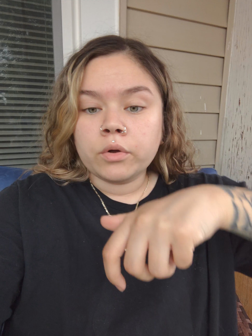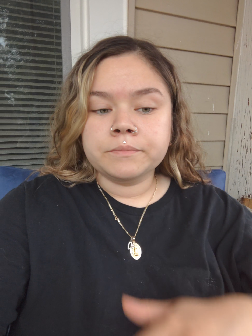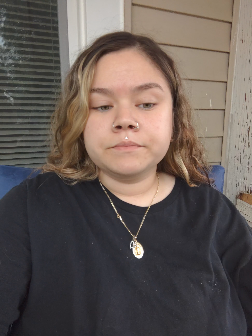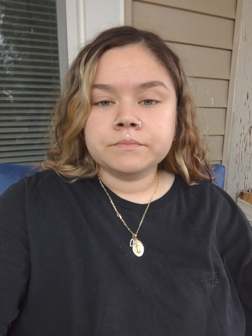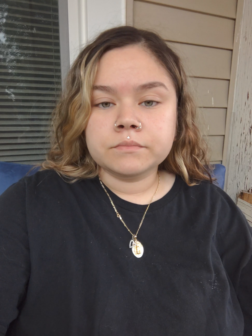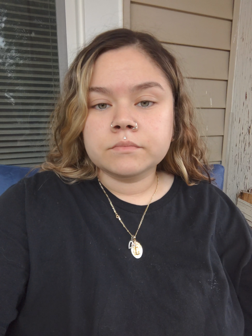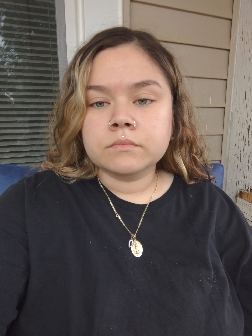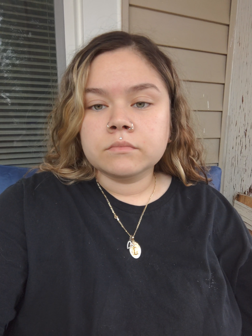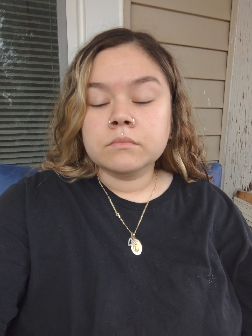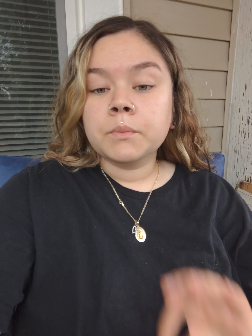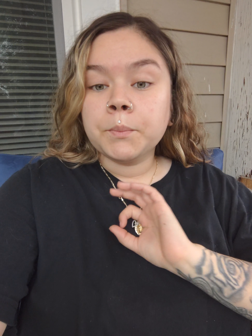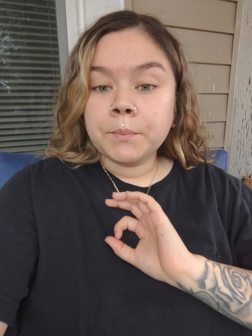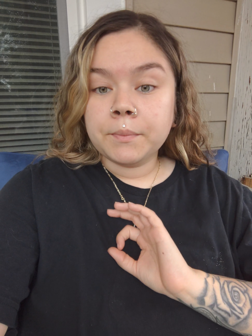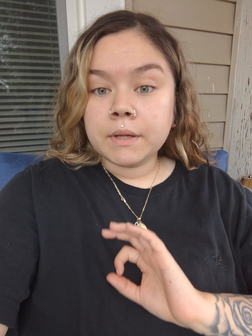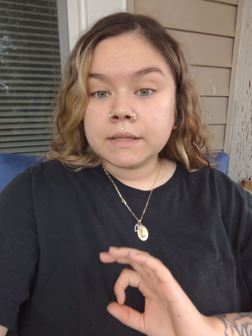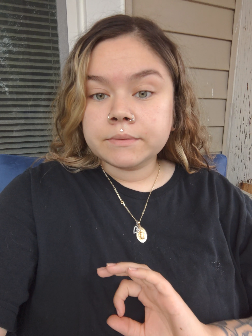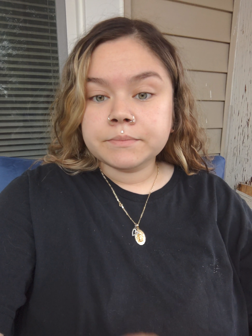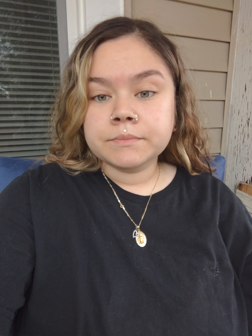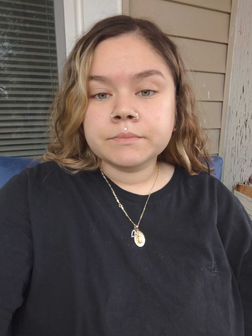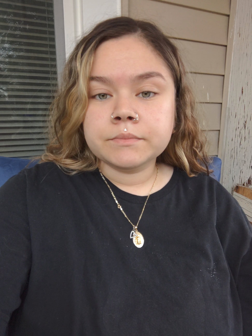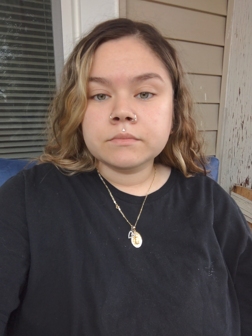button